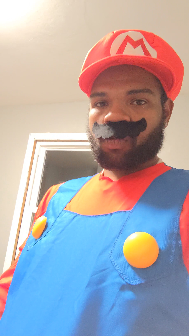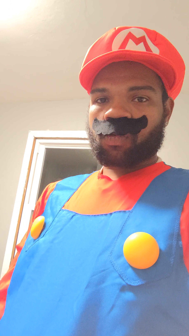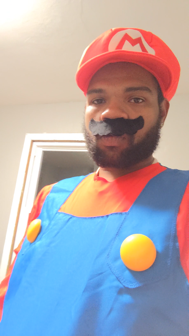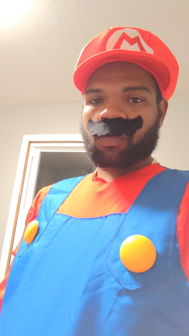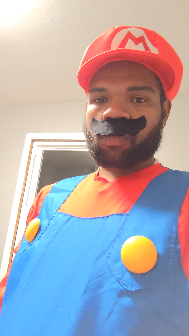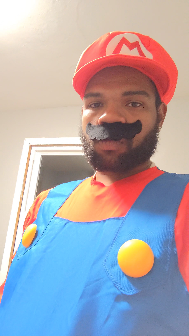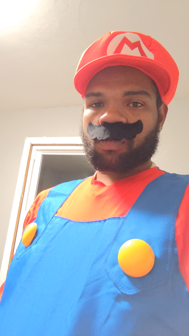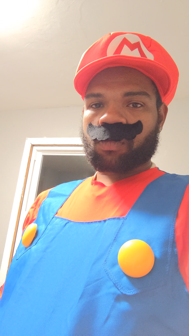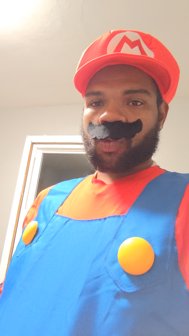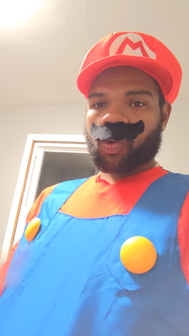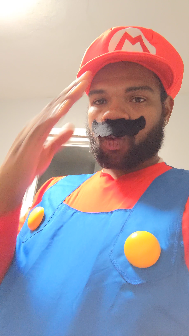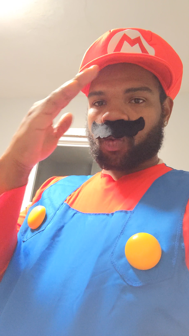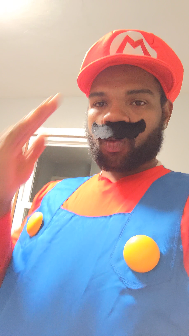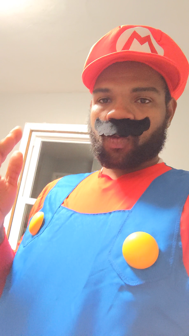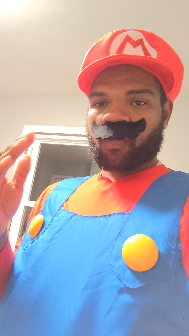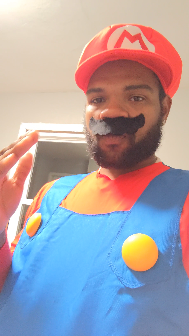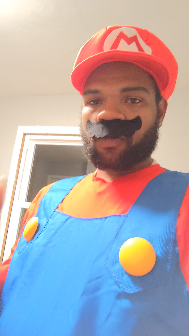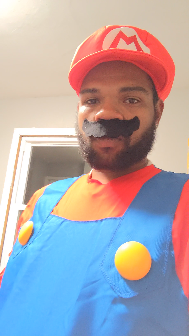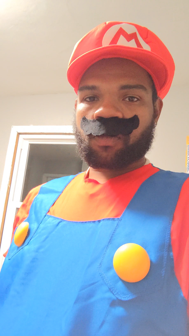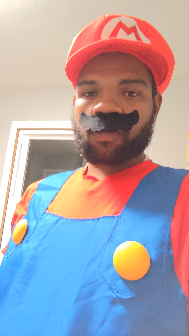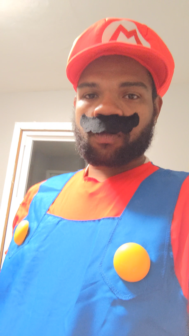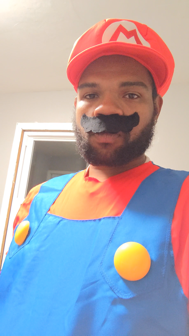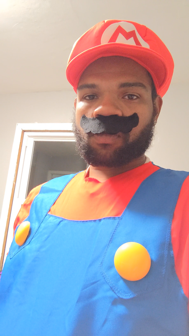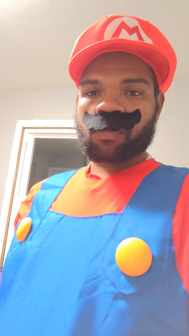roof